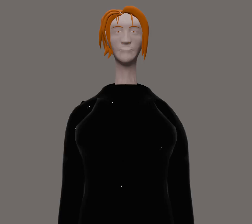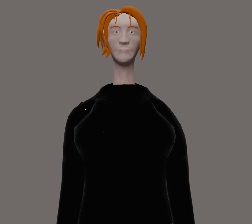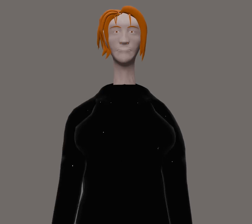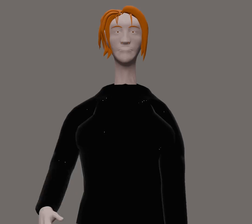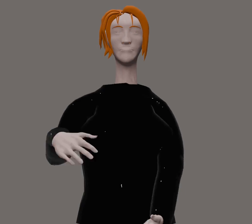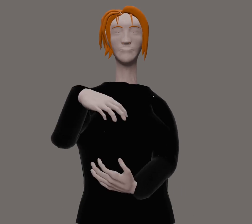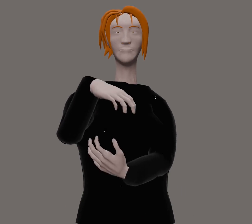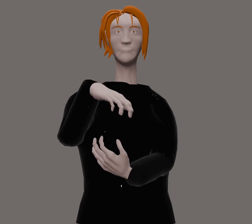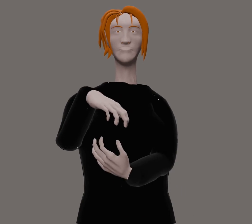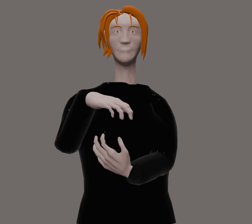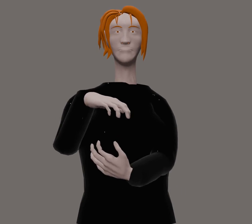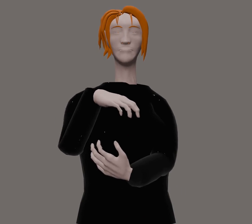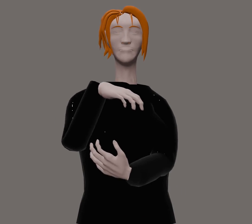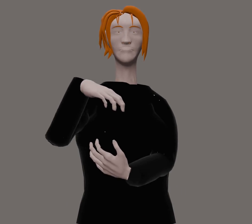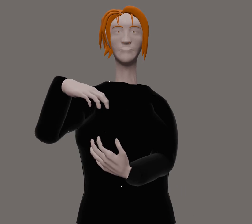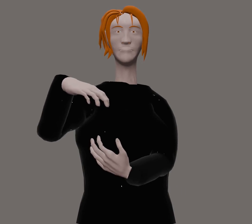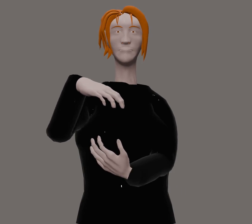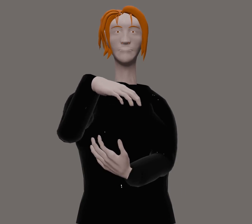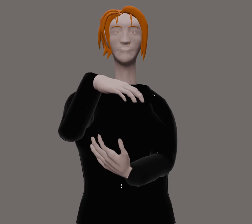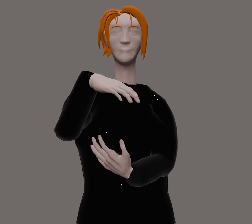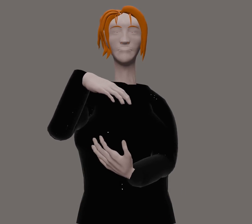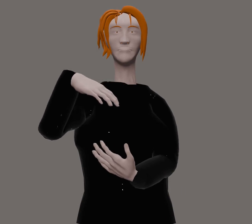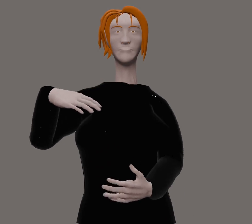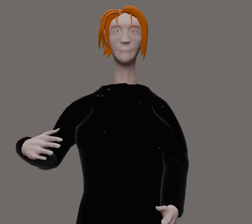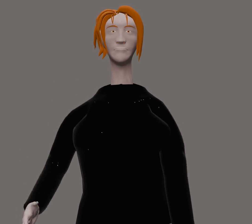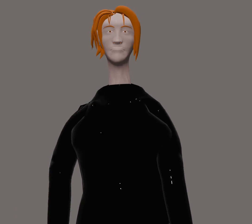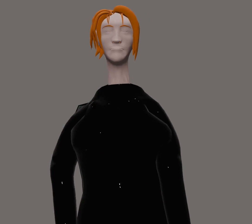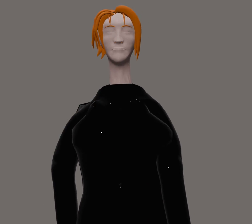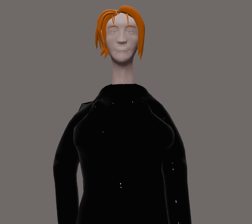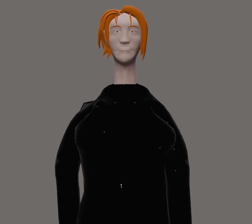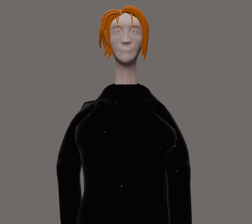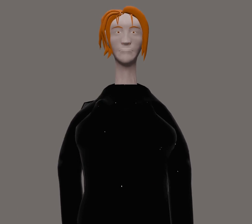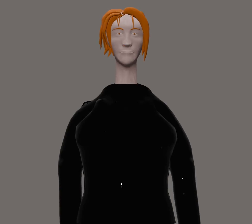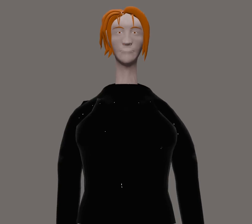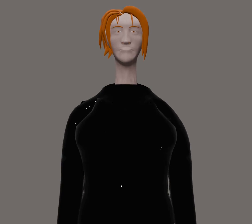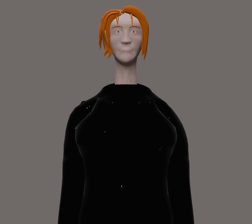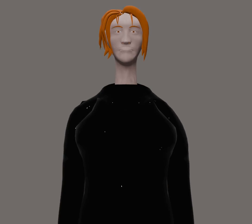Blender